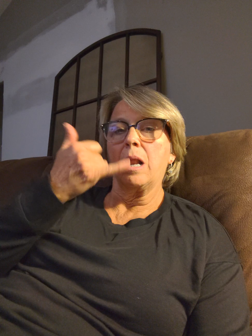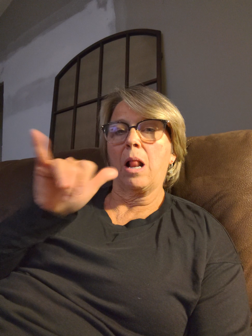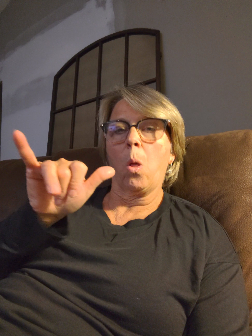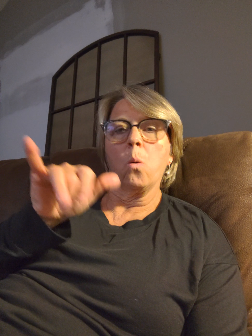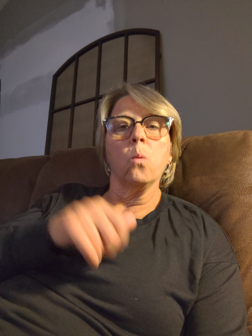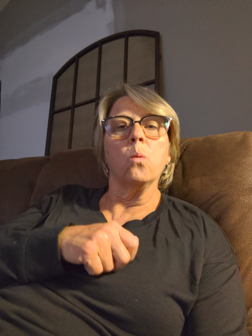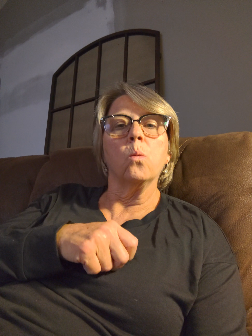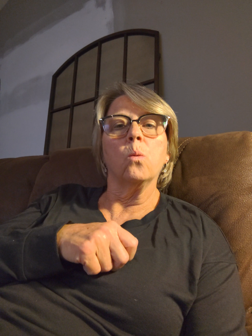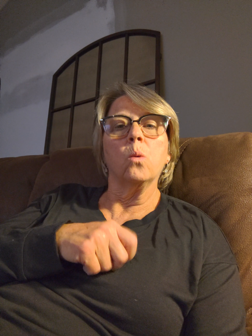yellow